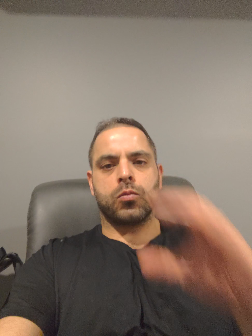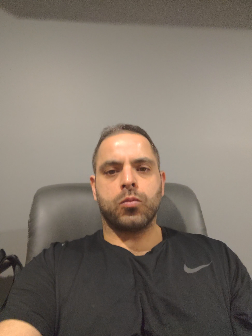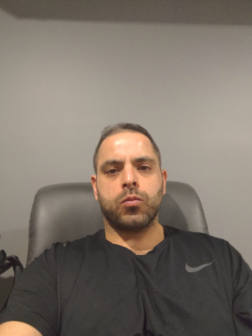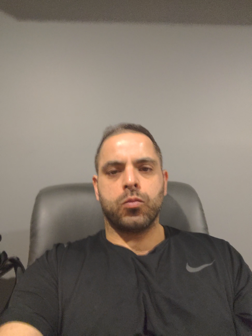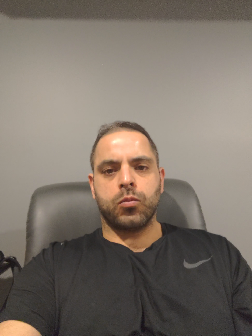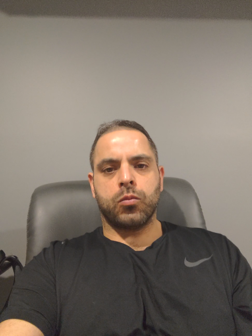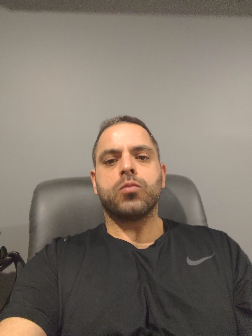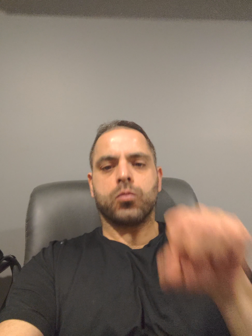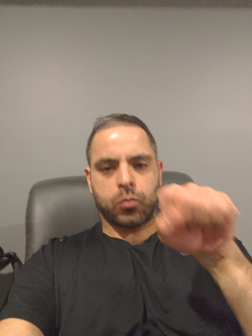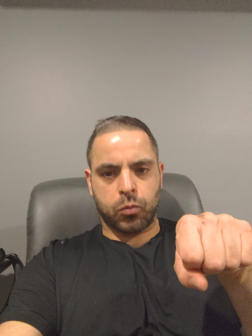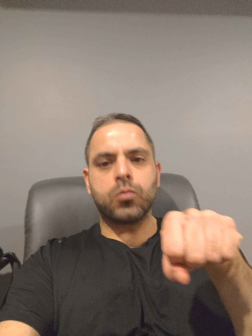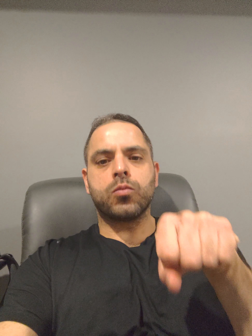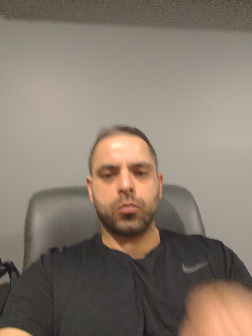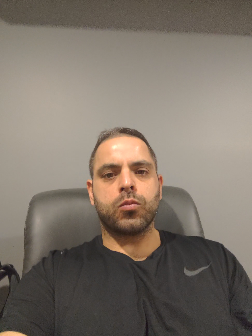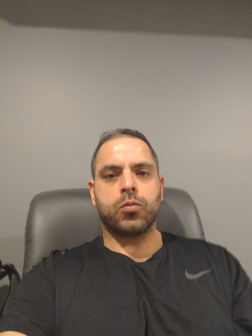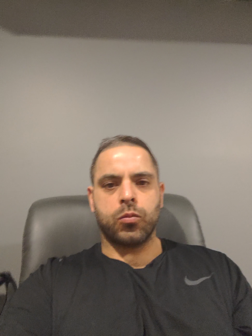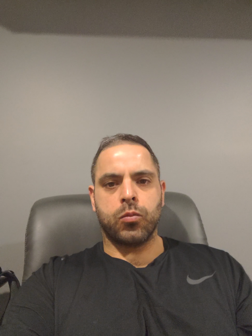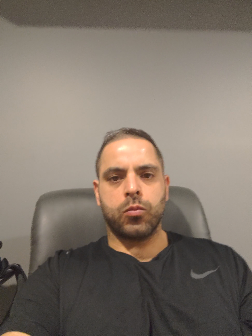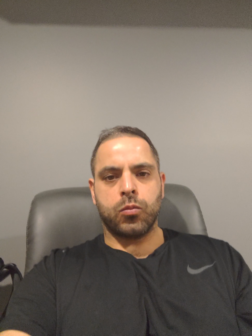can